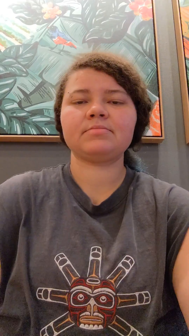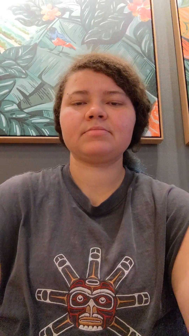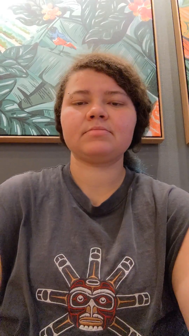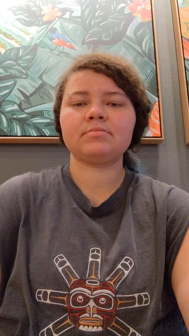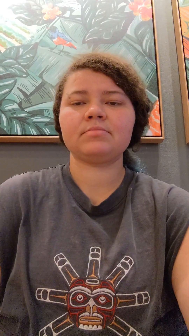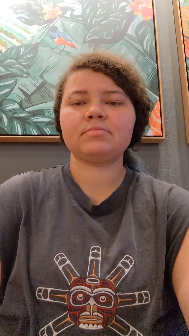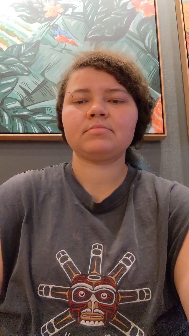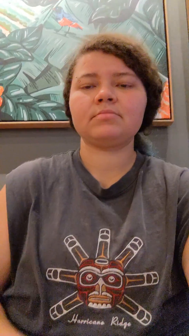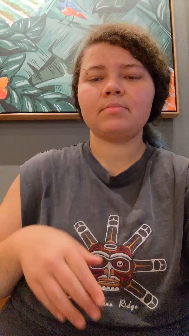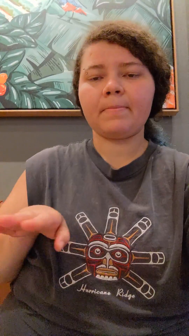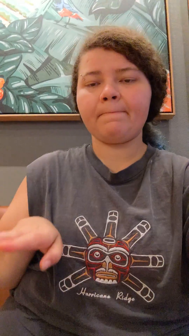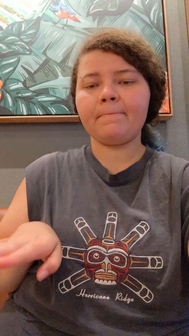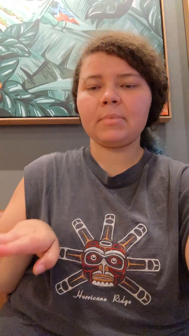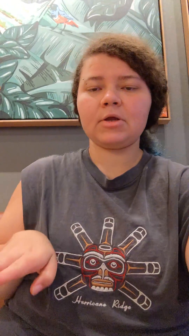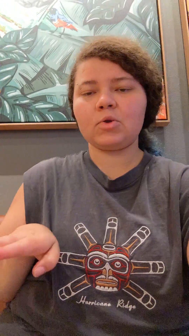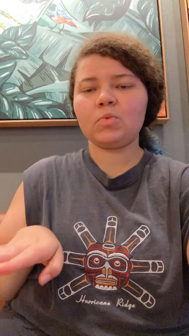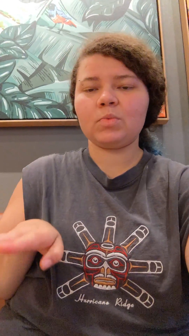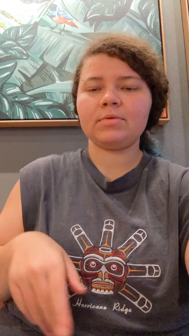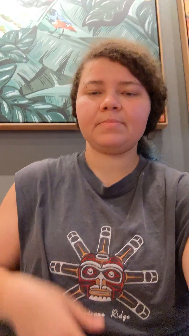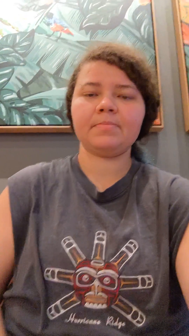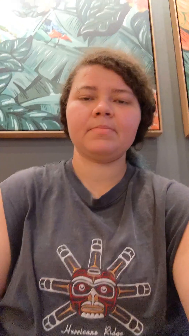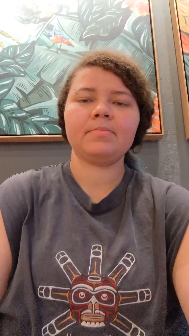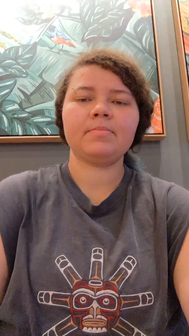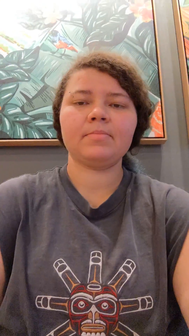penguin